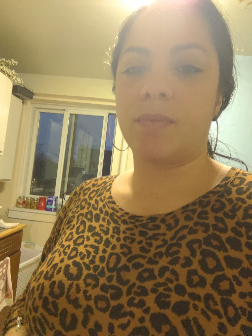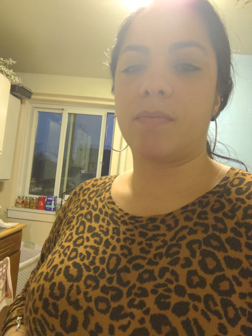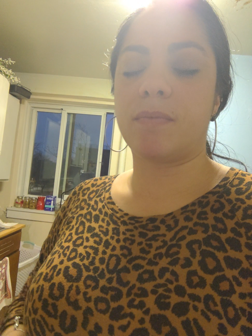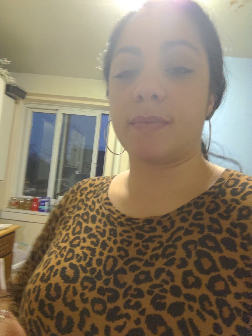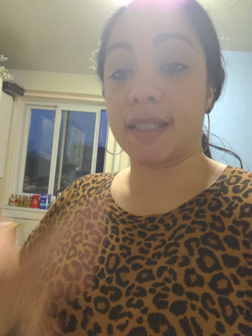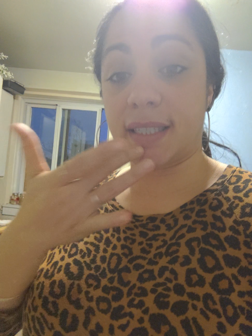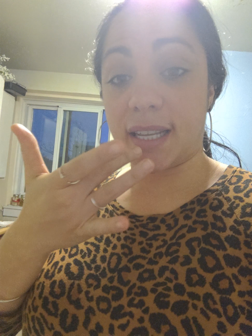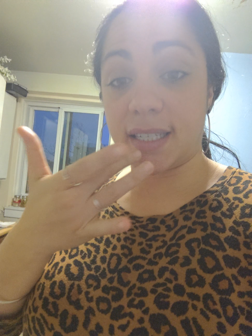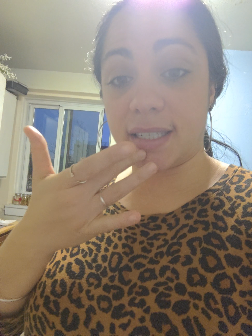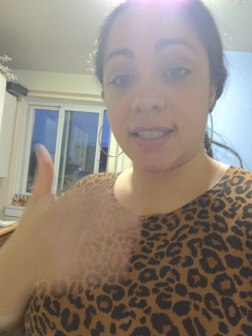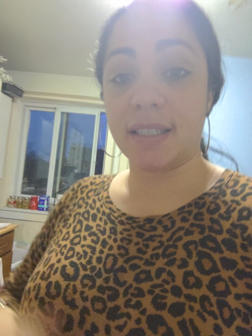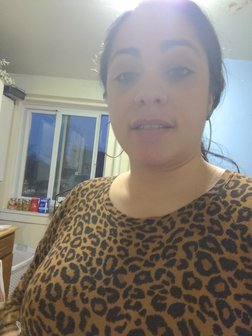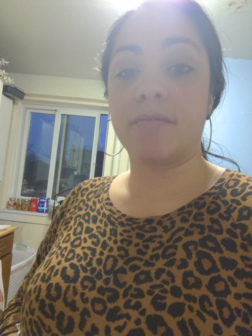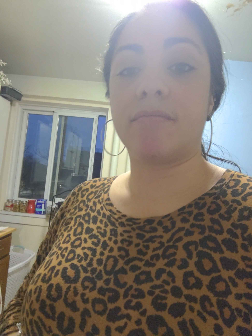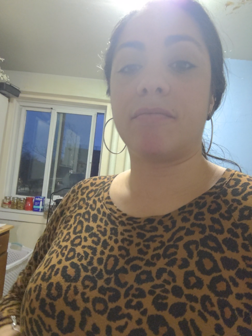taste